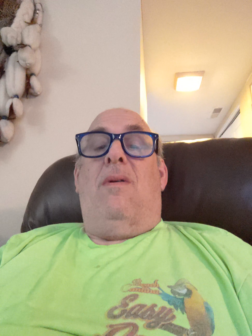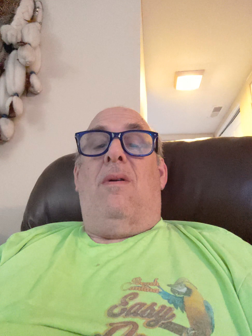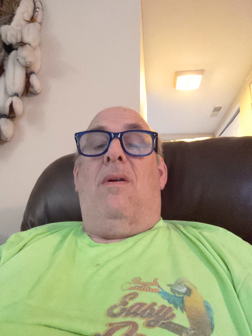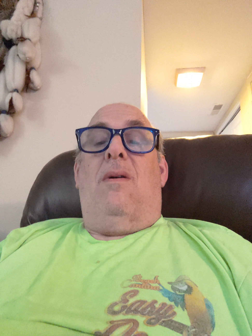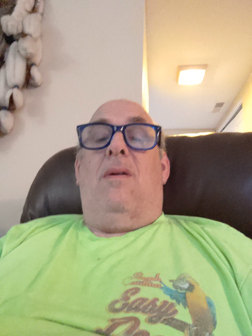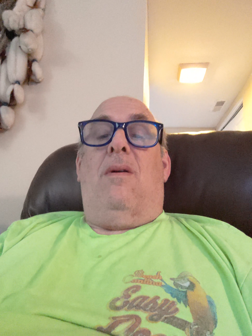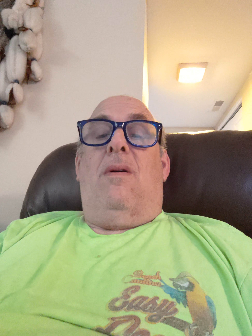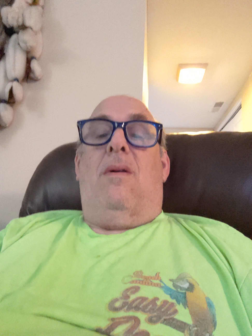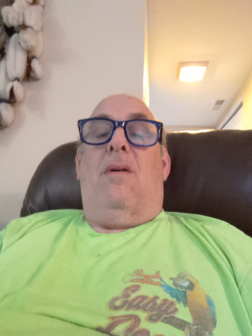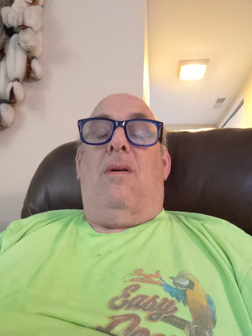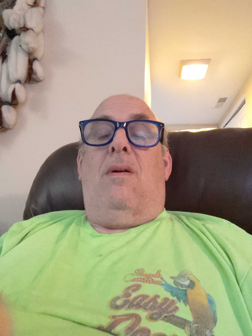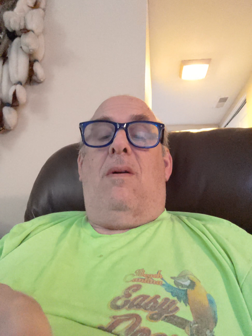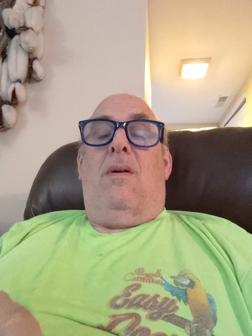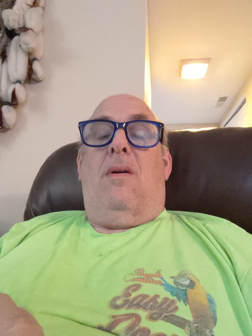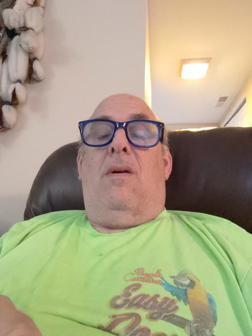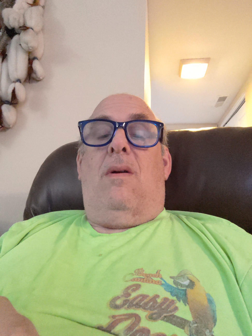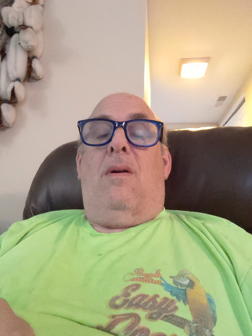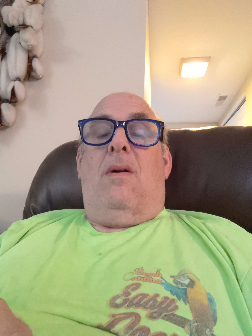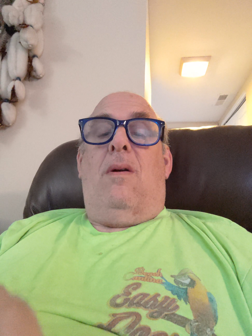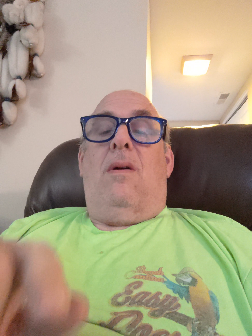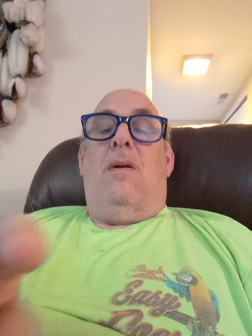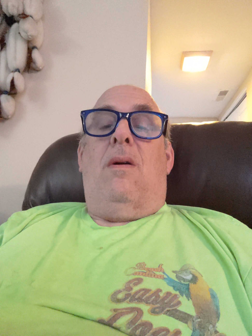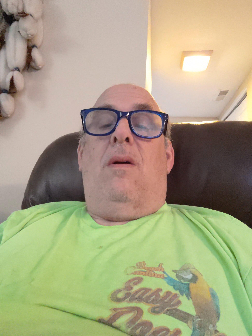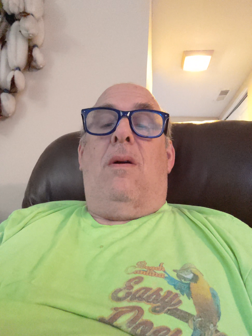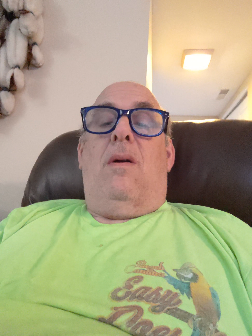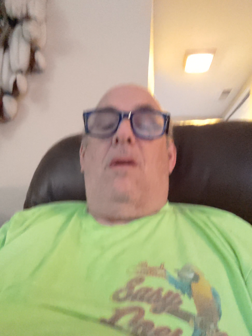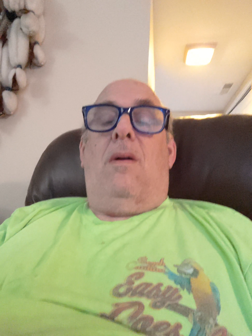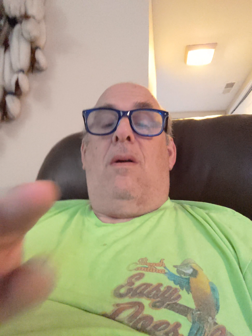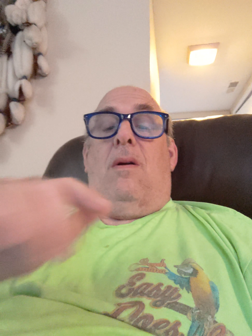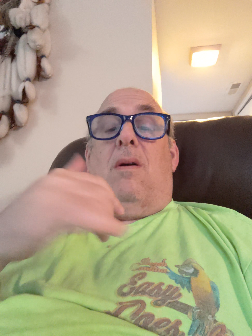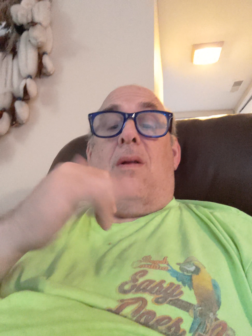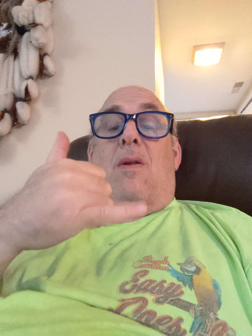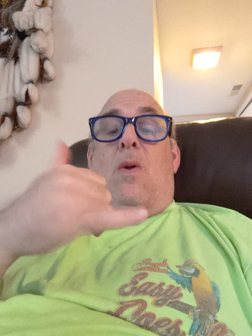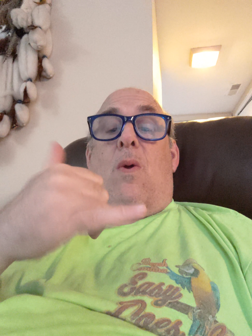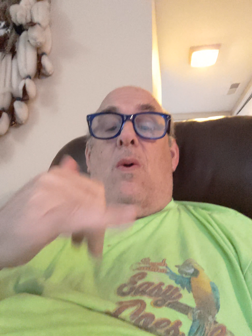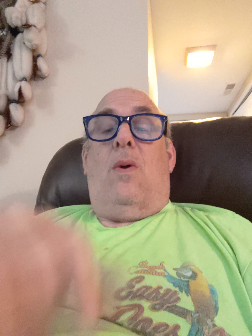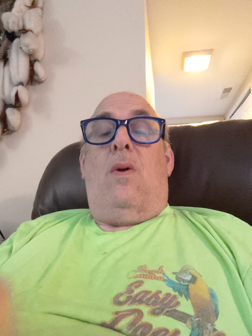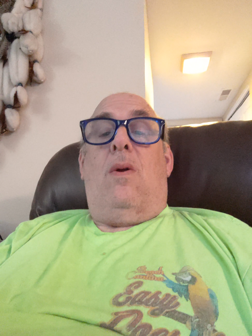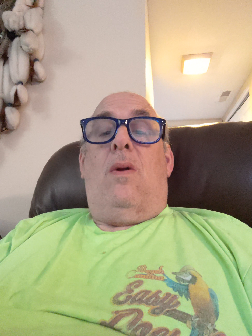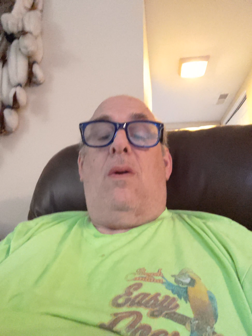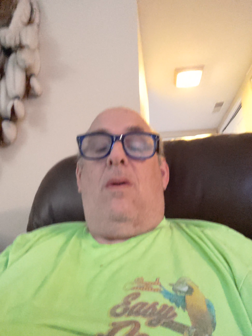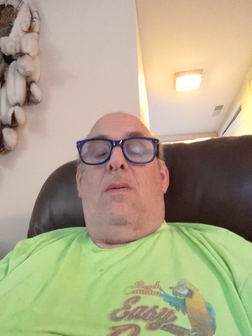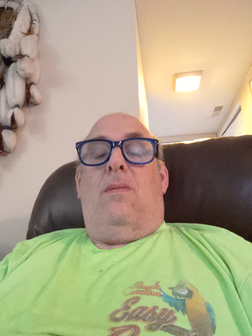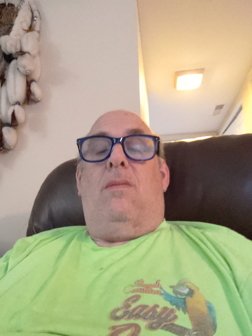yellow